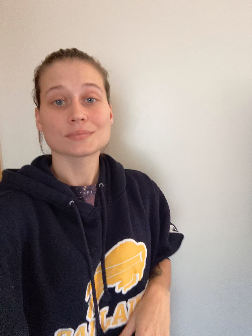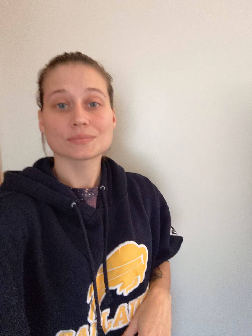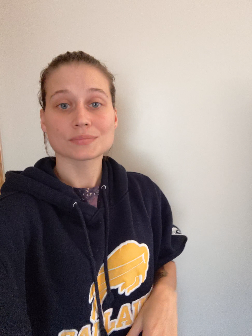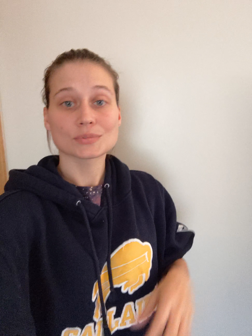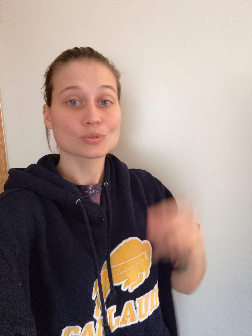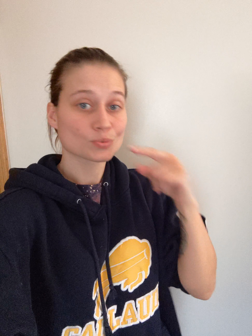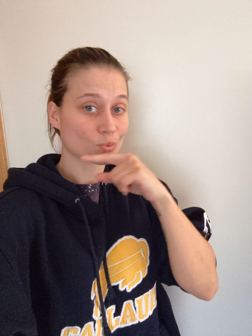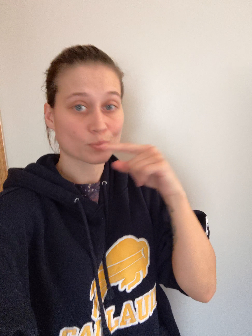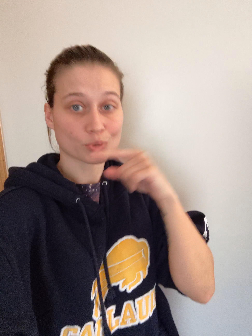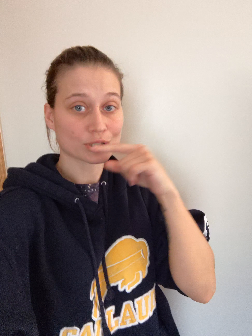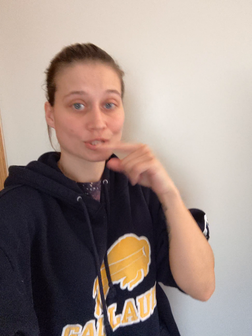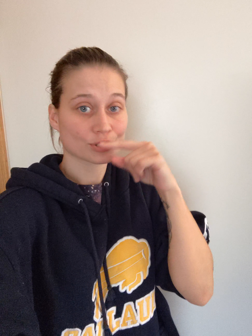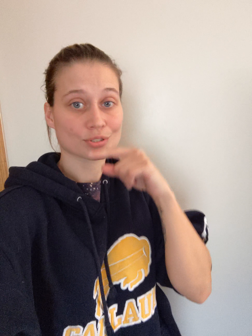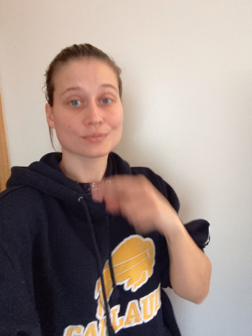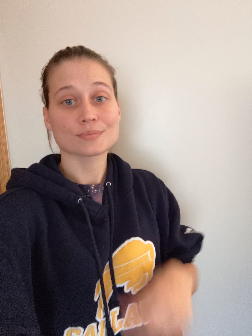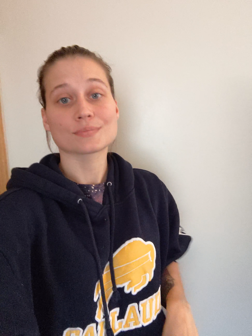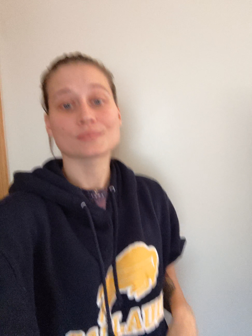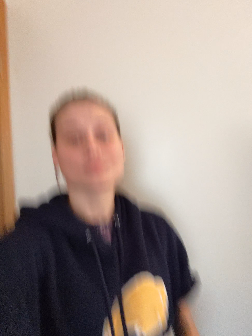toothbrush